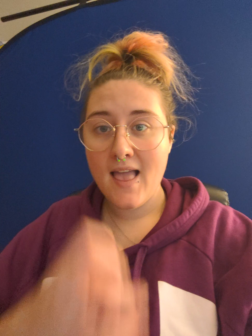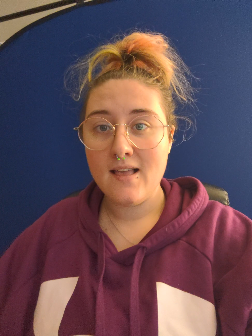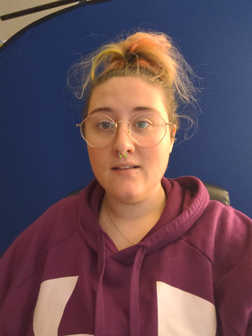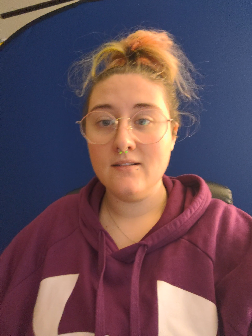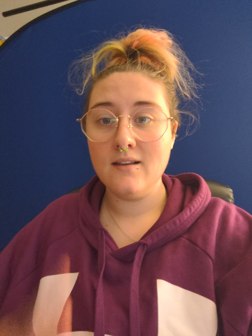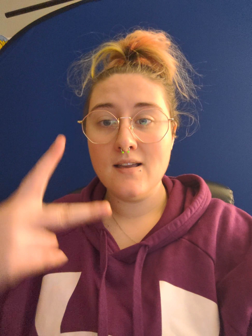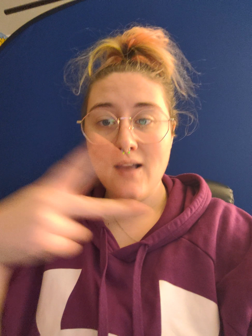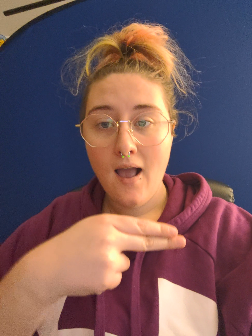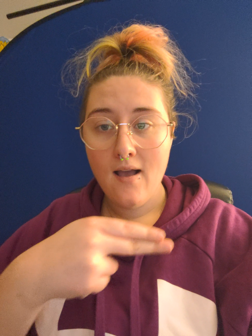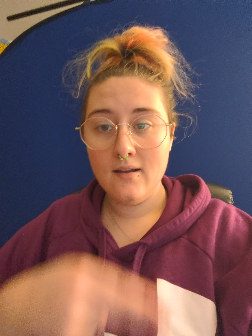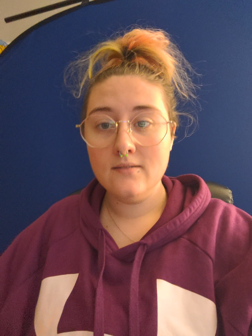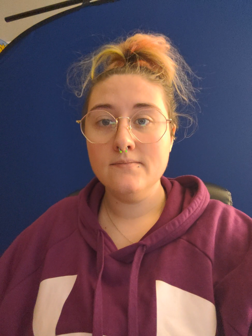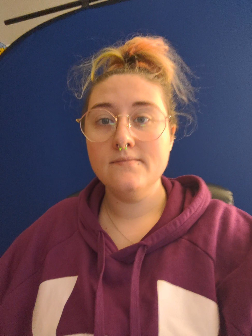cut